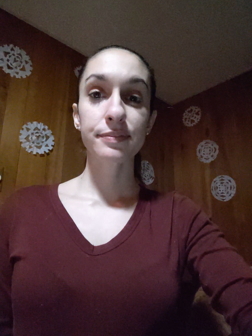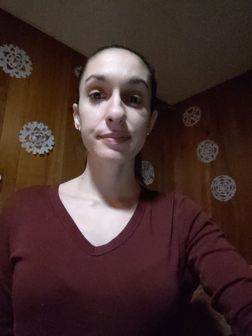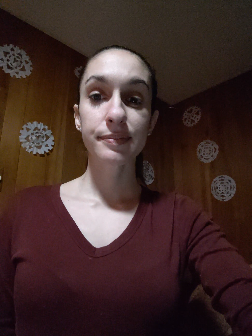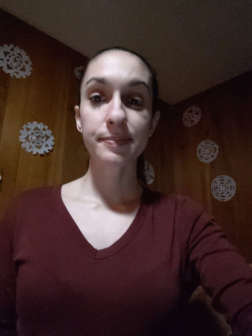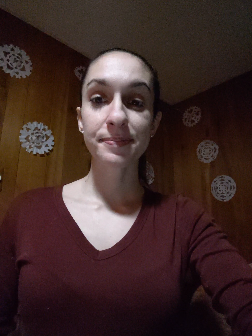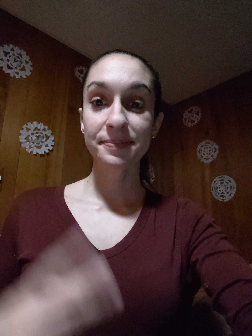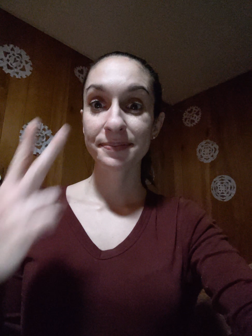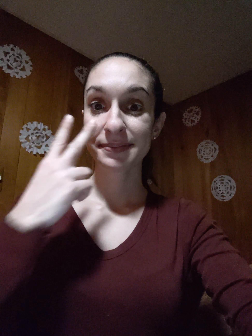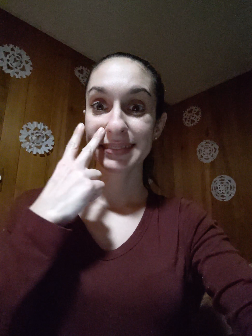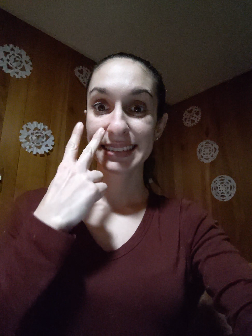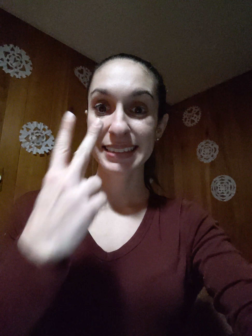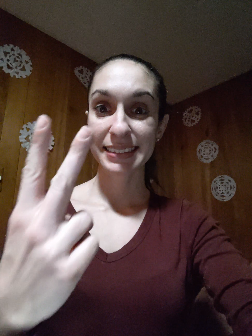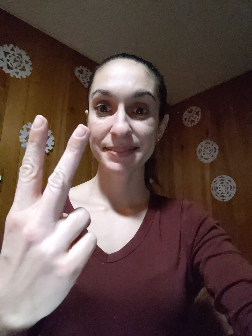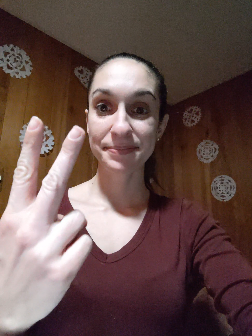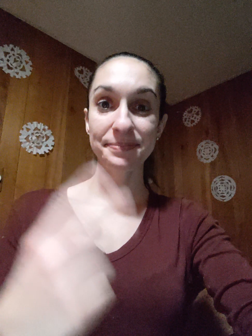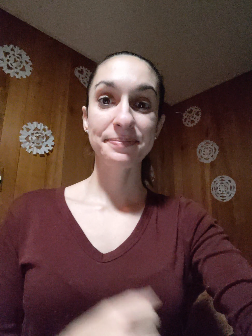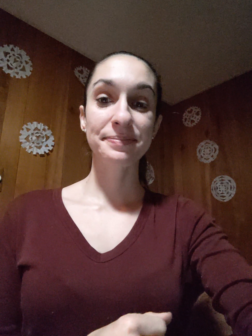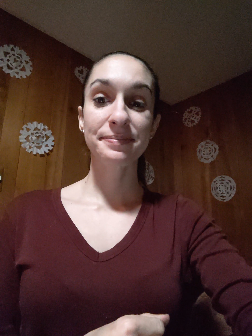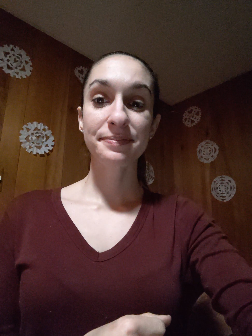see